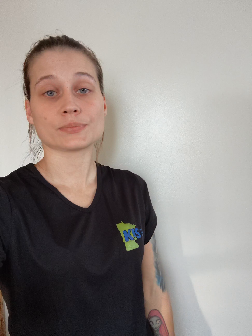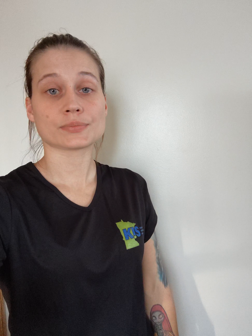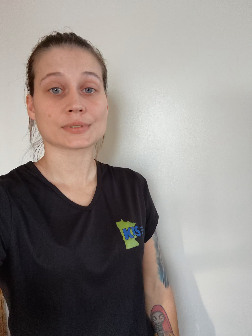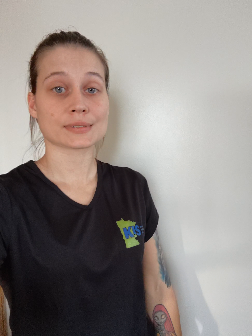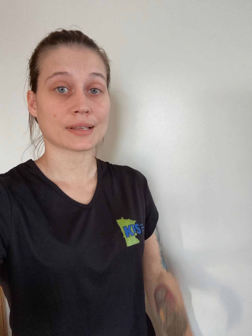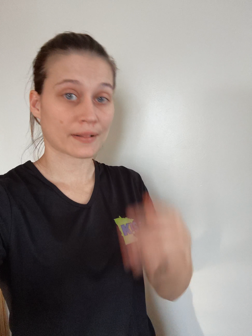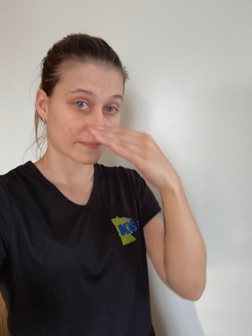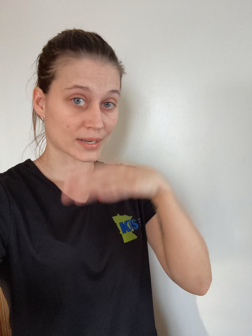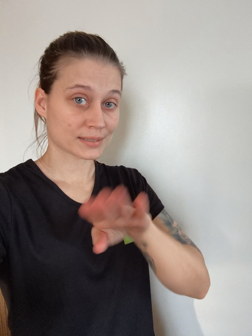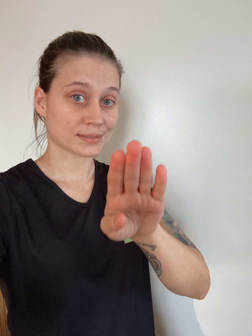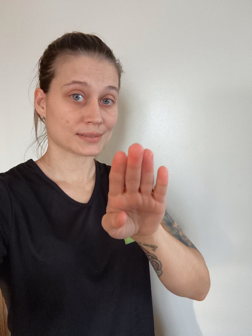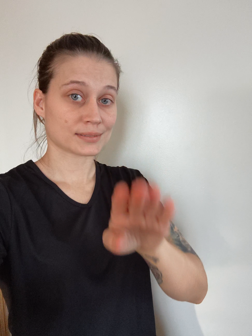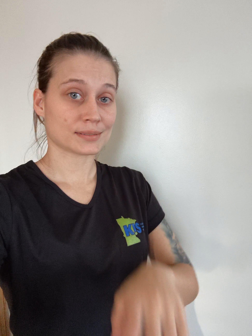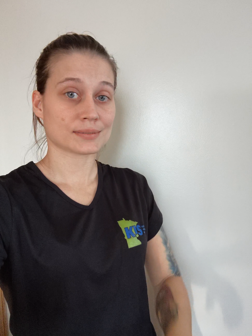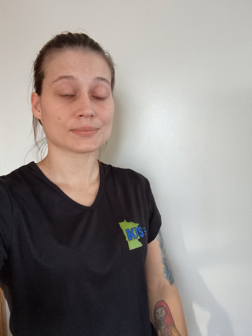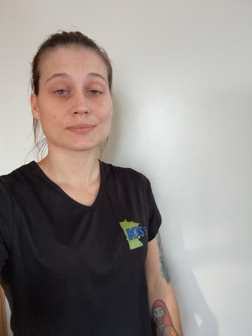elephant